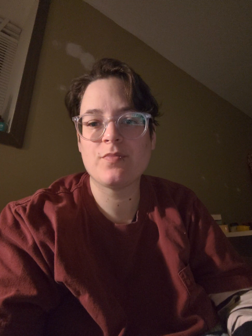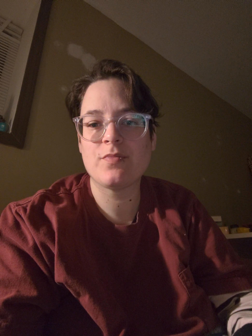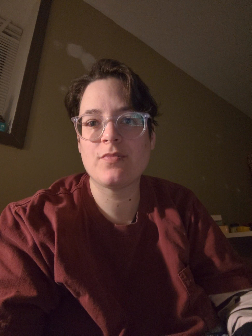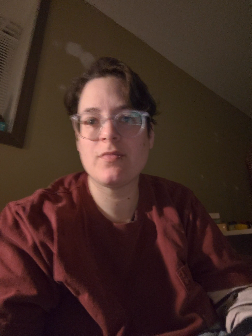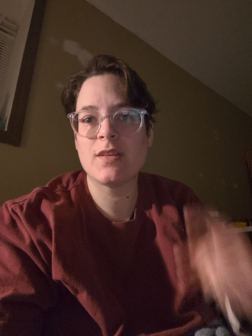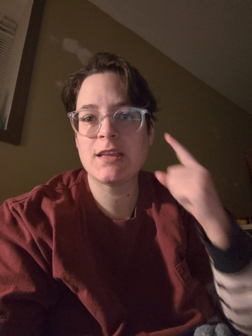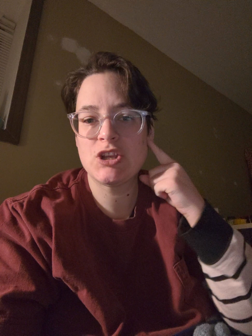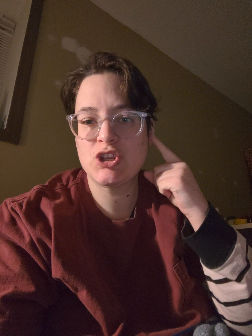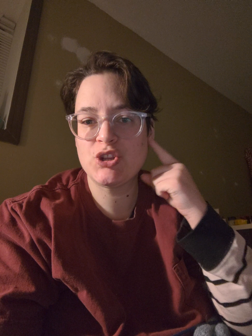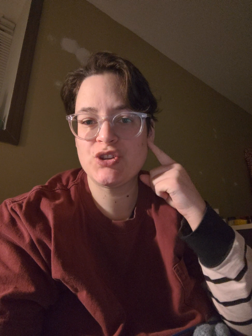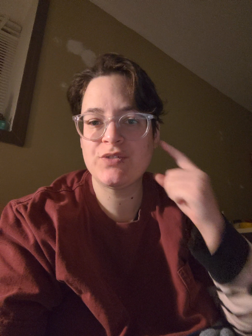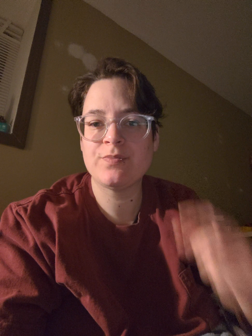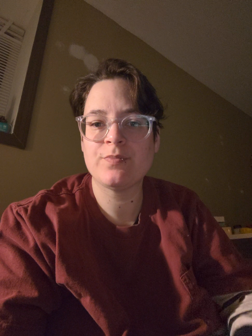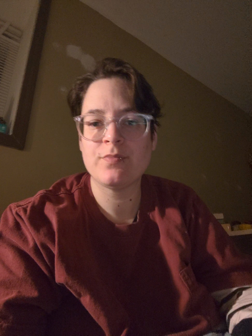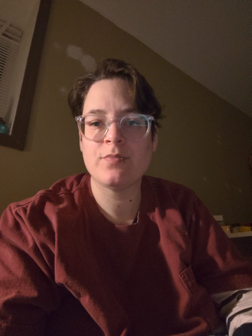hear